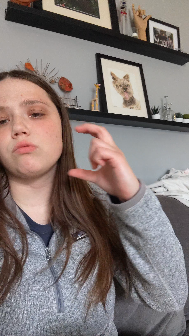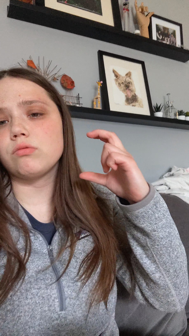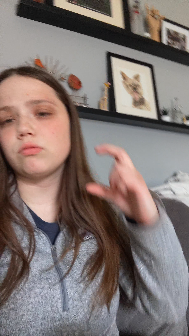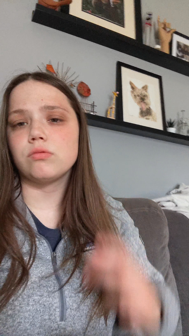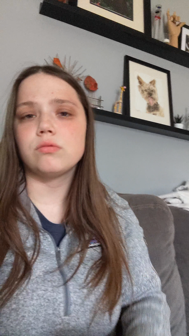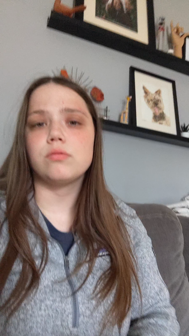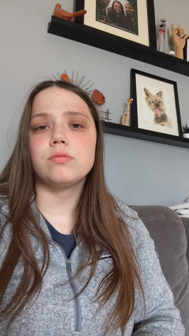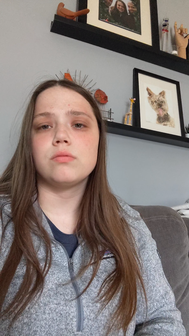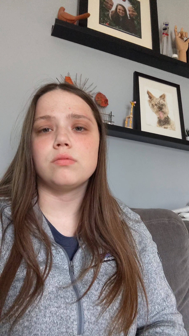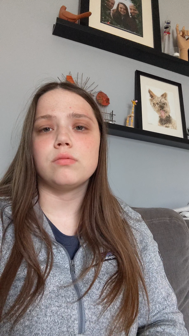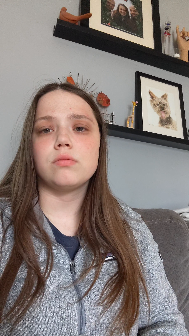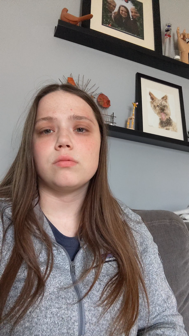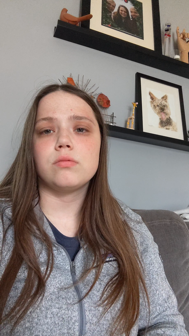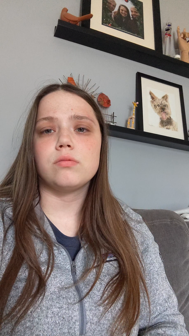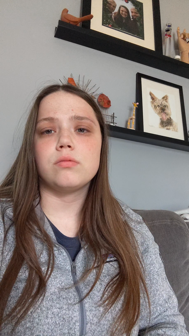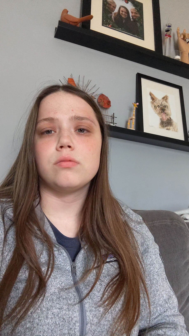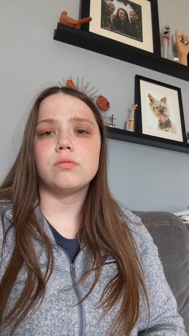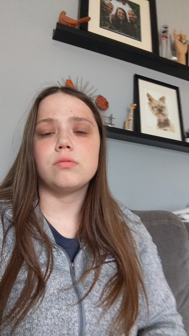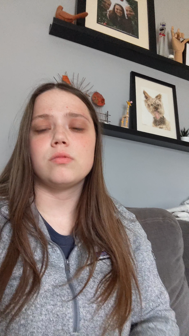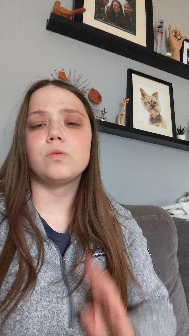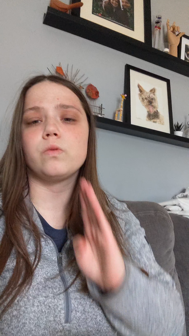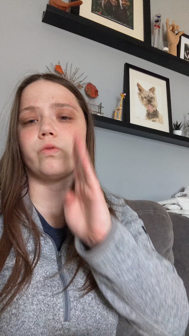over